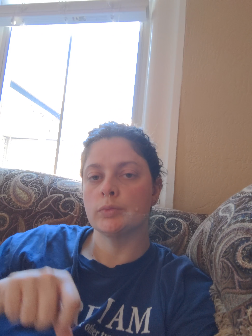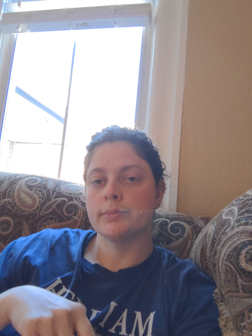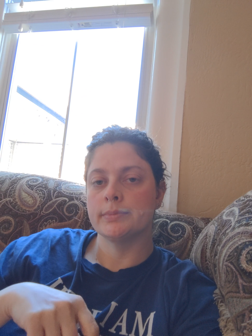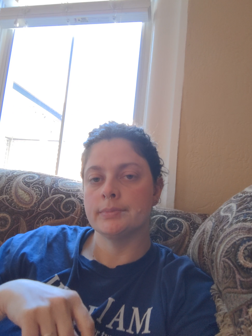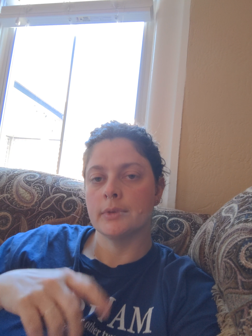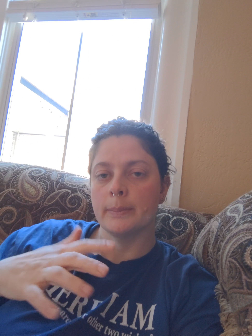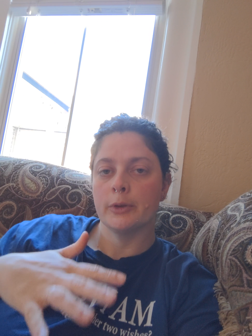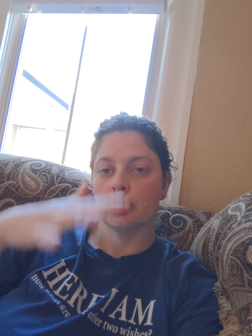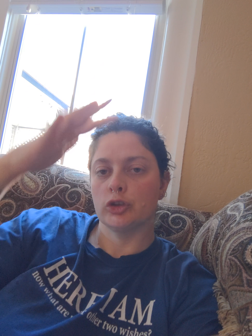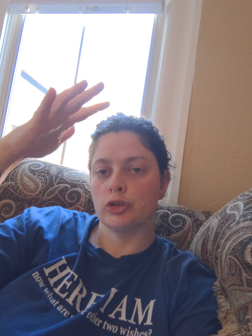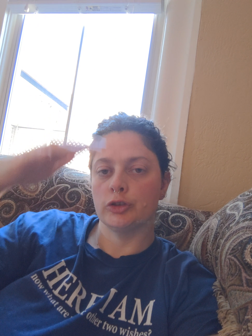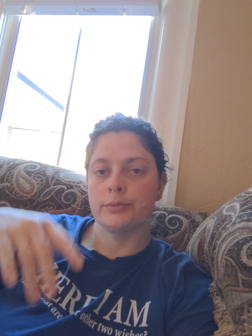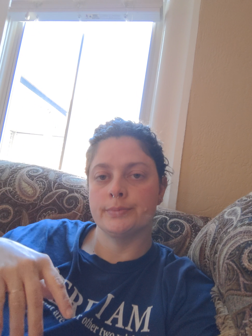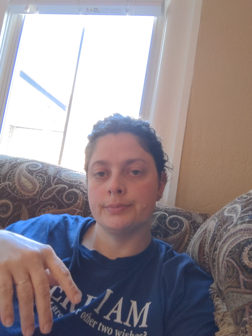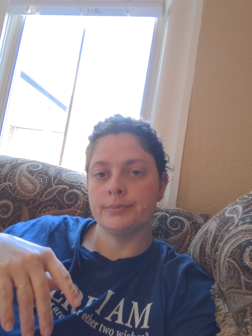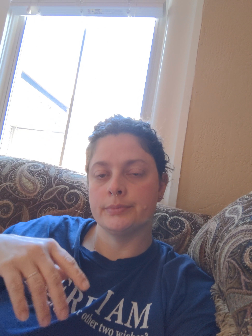helicopter